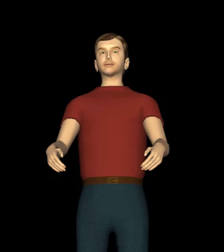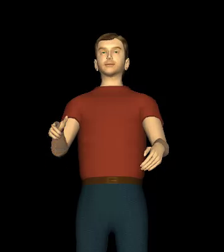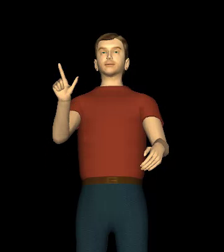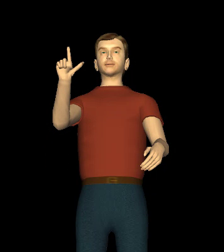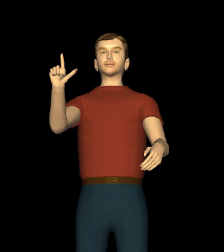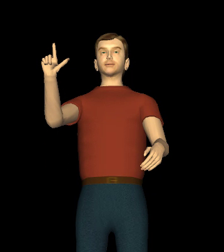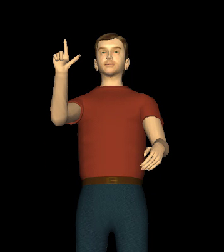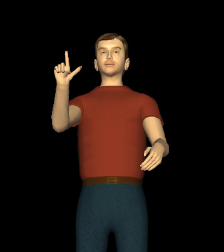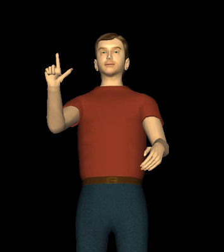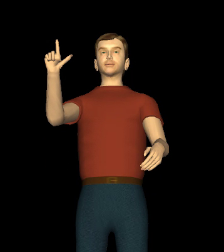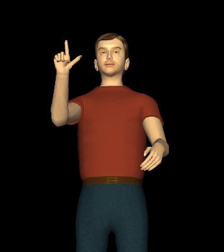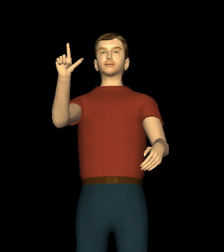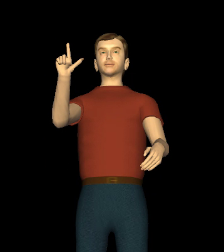الإثنين